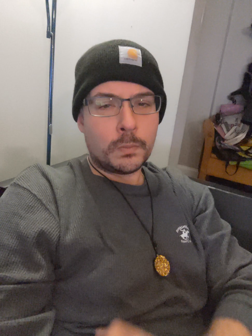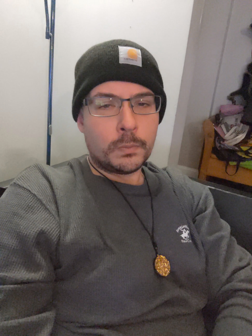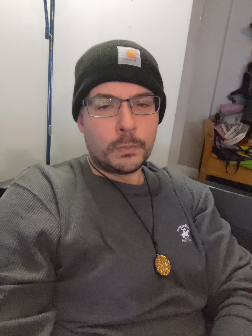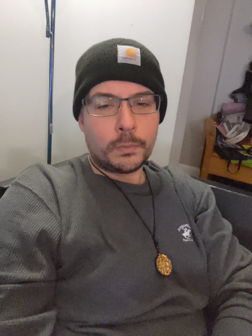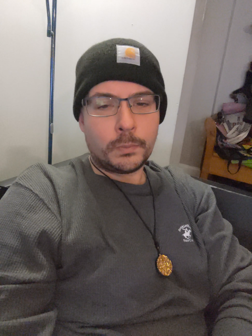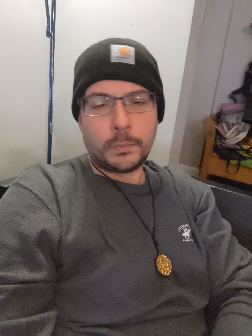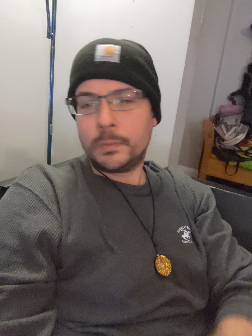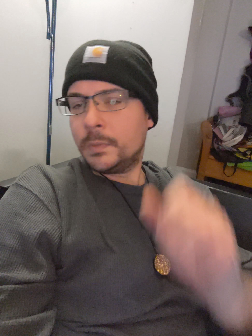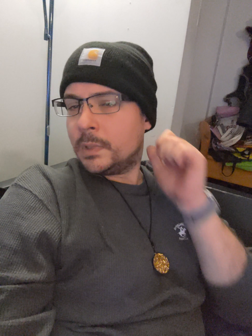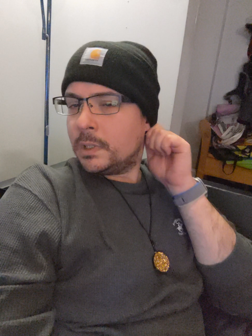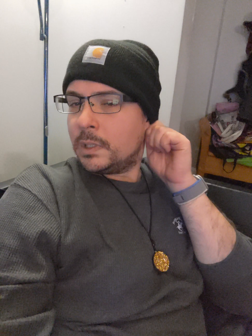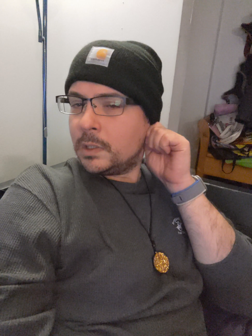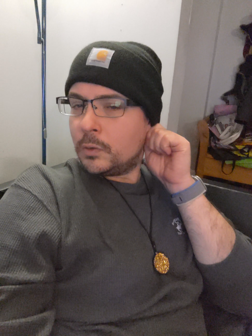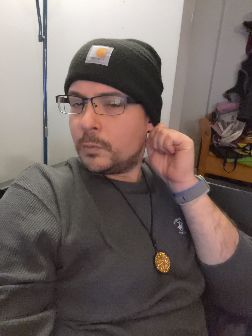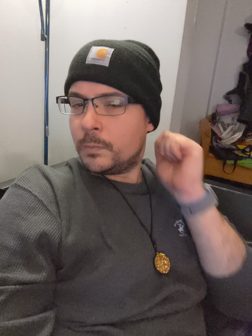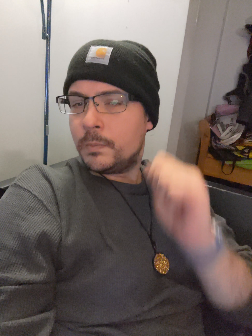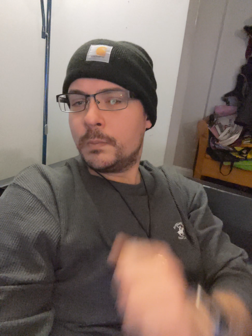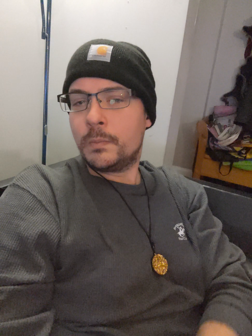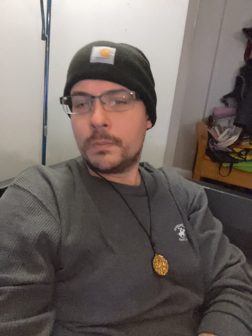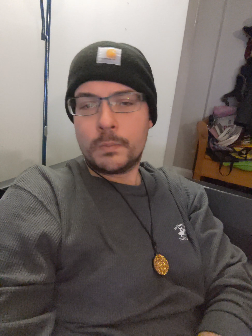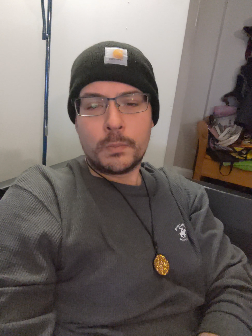ear